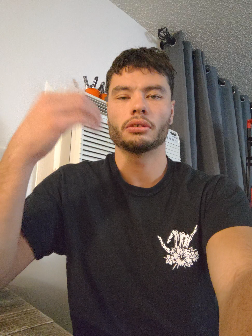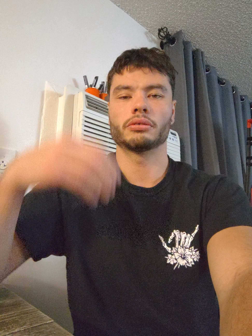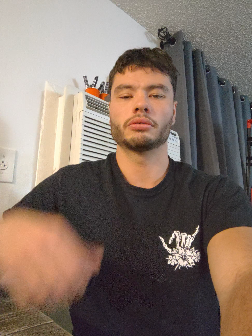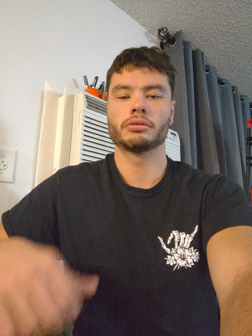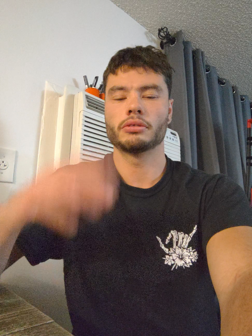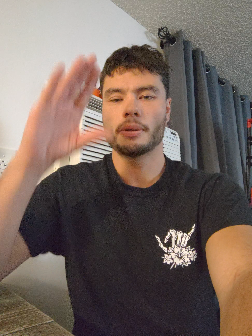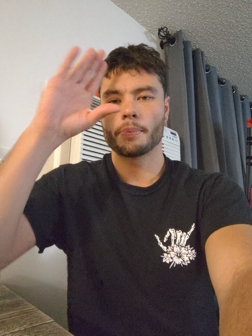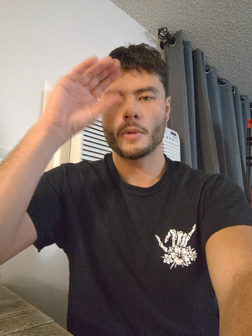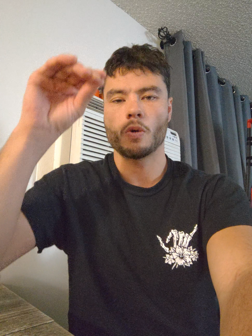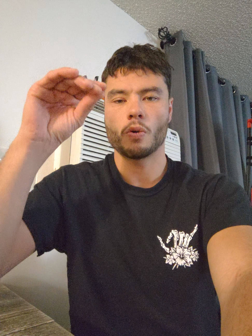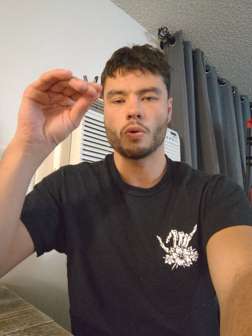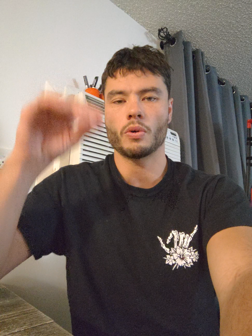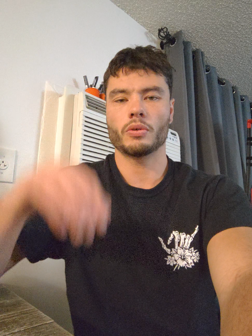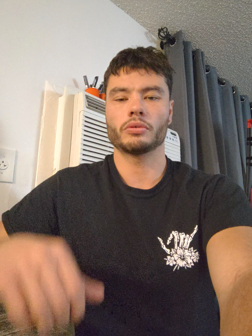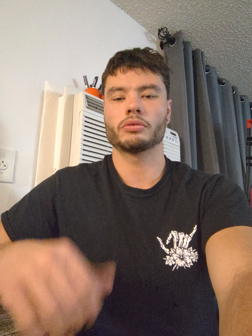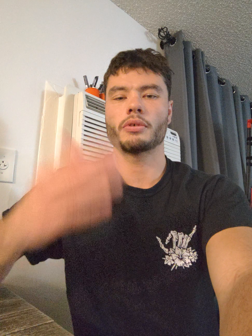boy